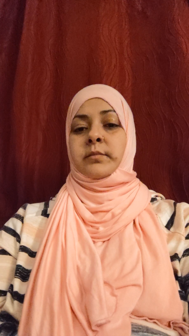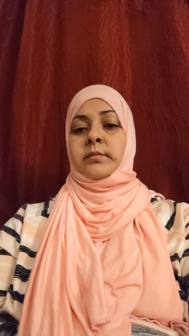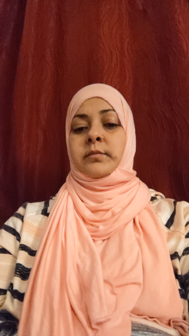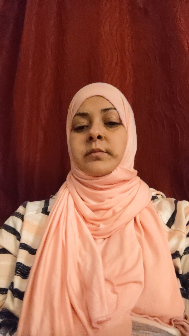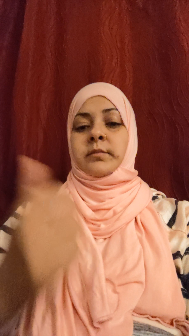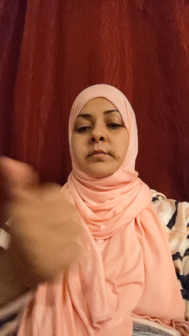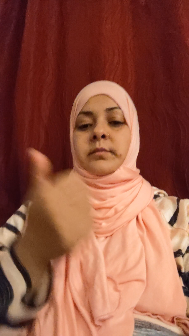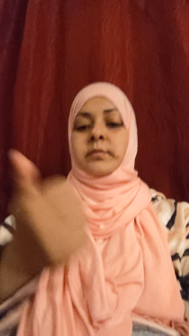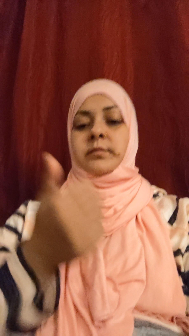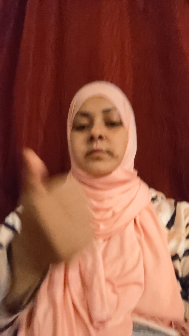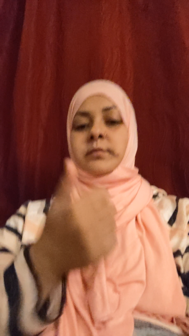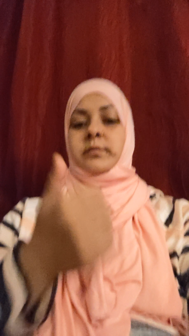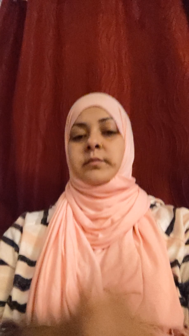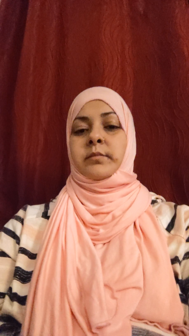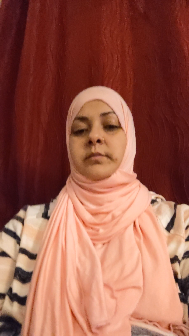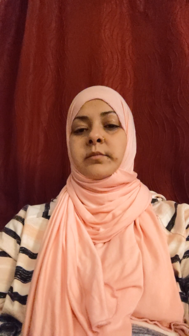chase